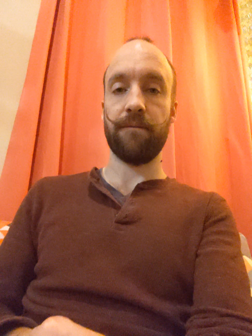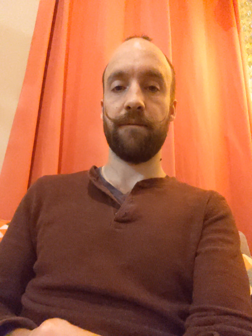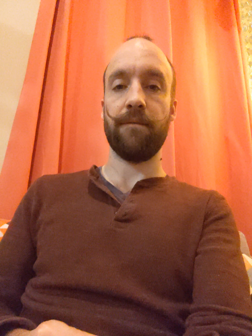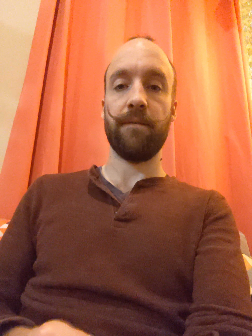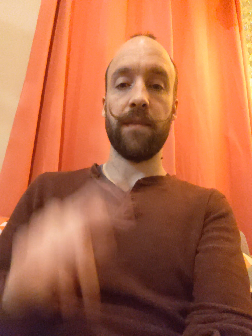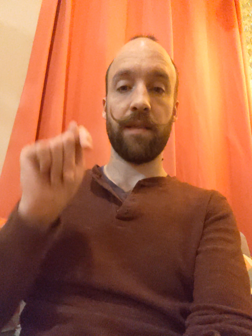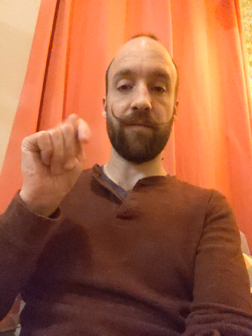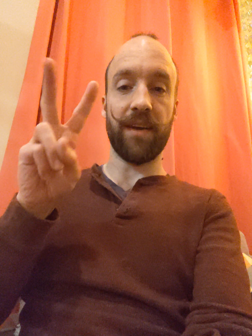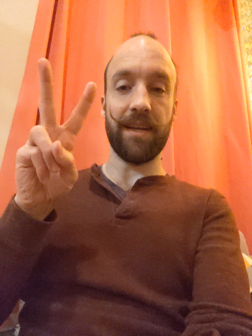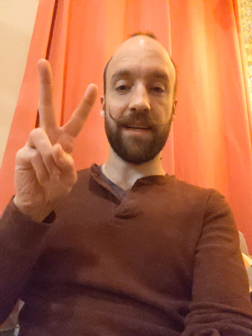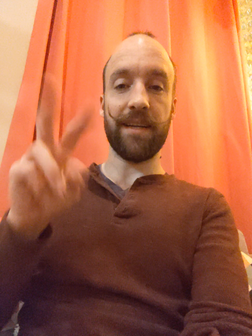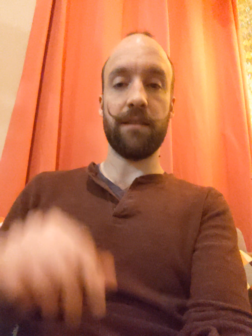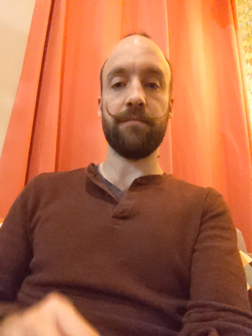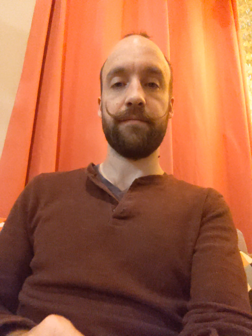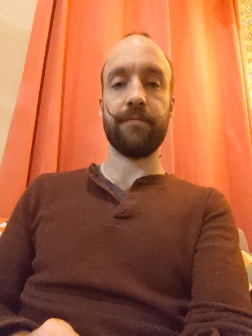TV